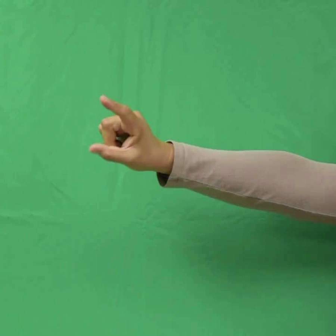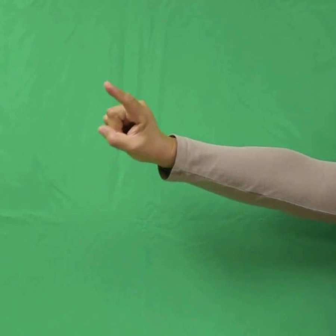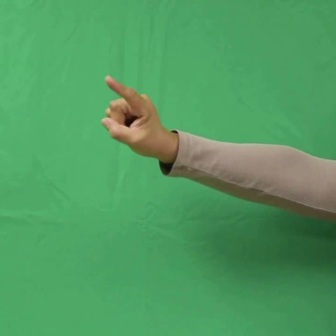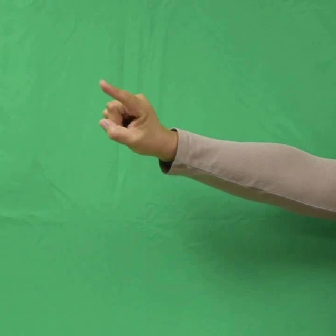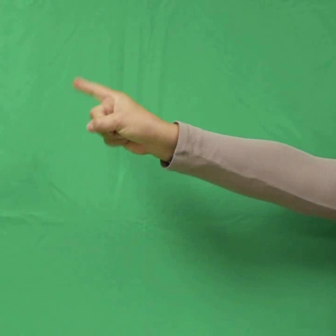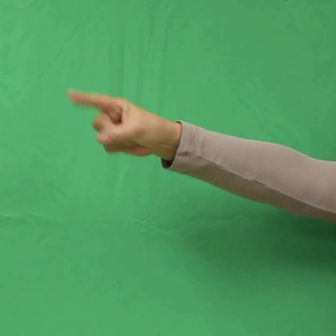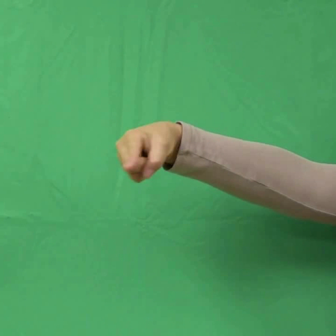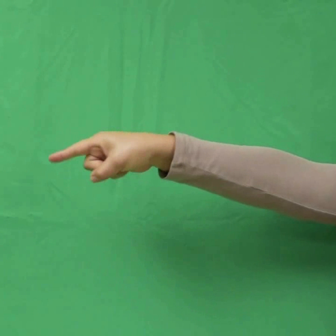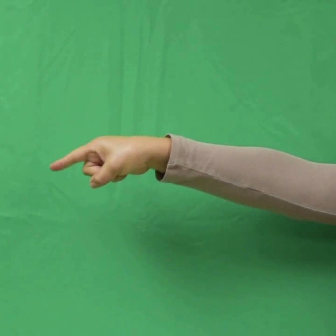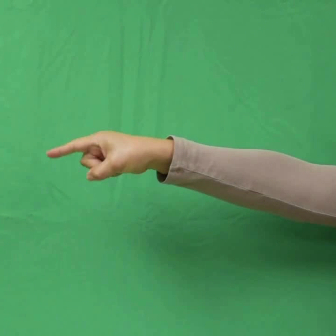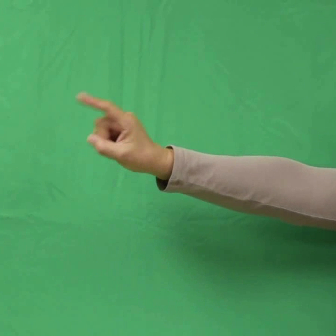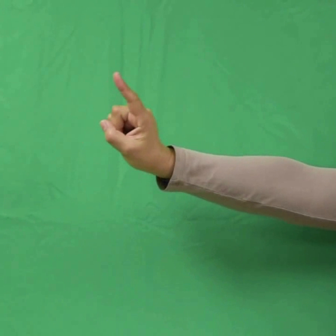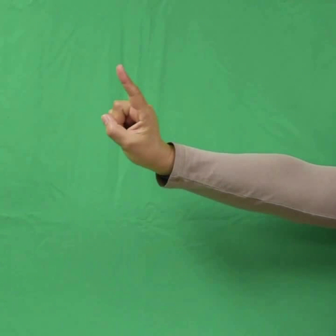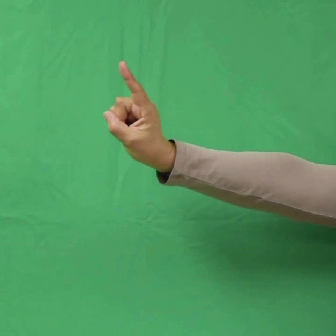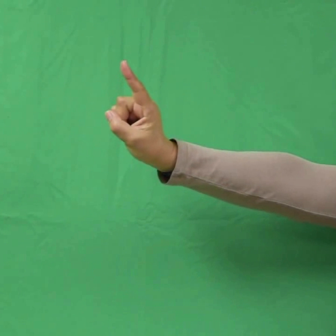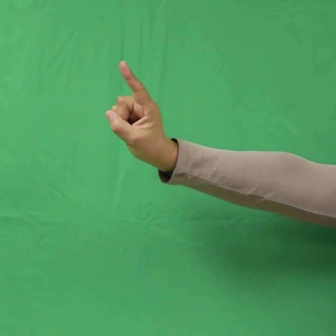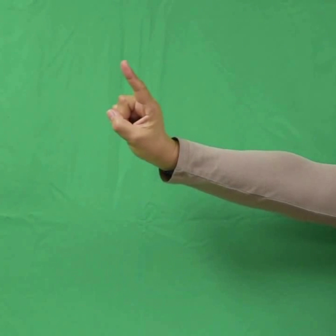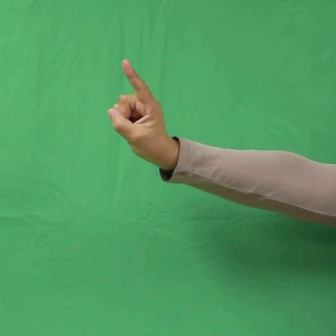Z